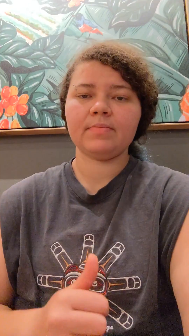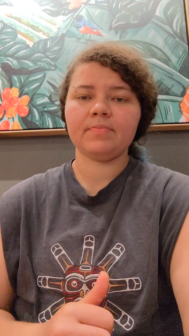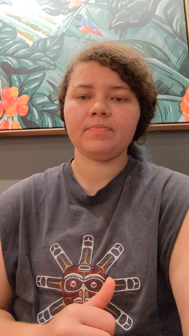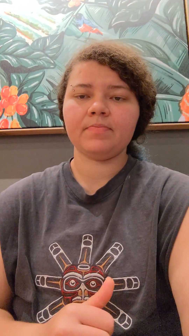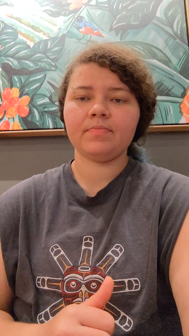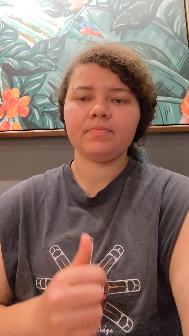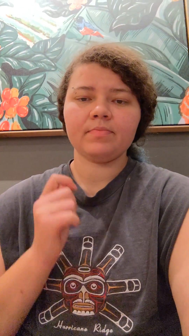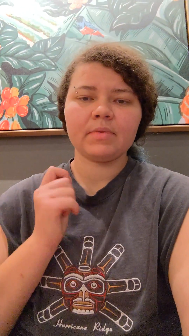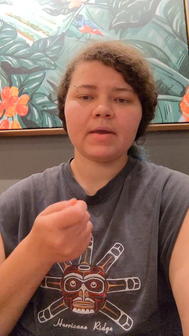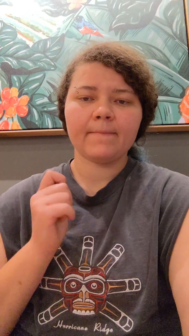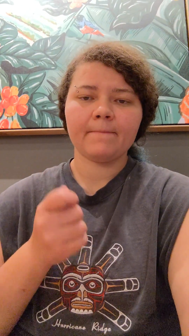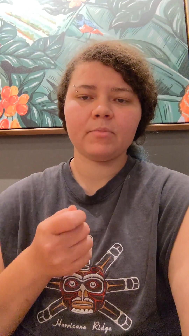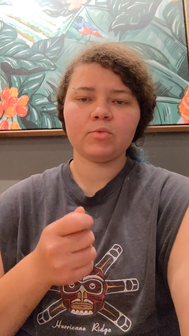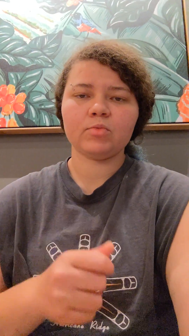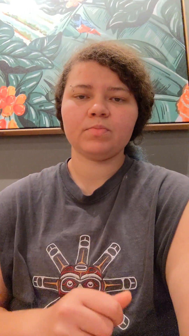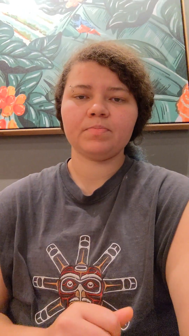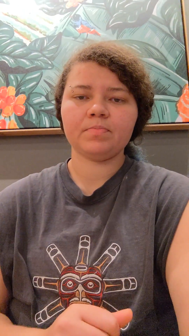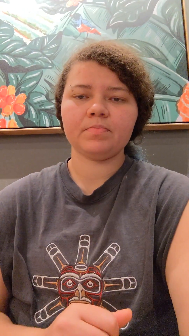hammer